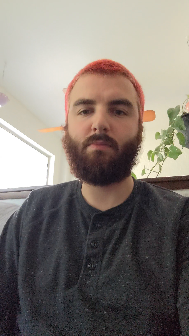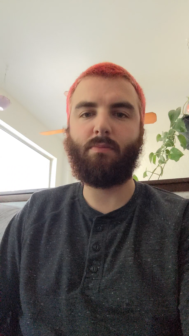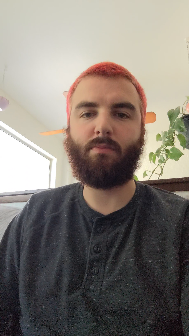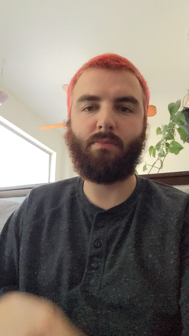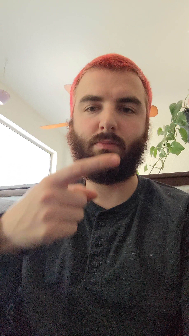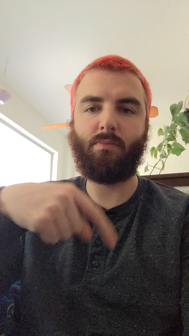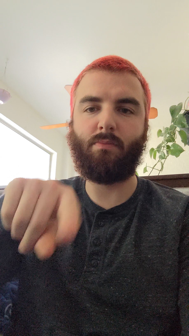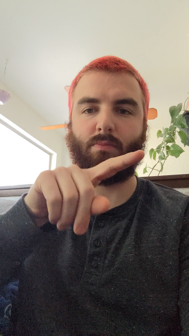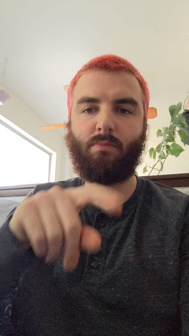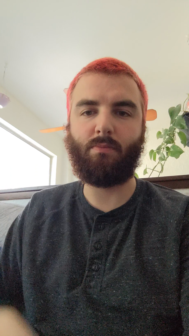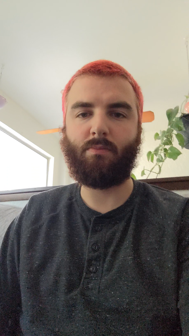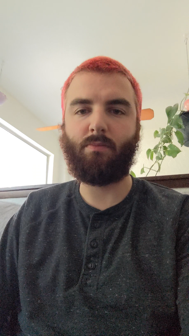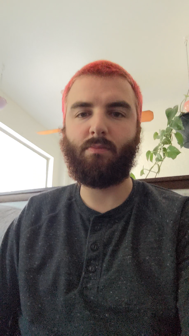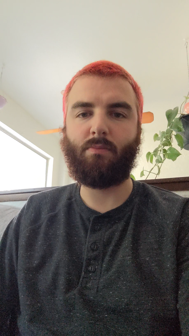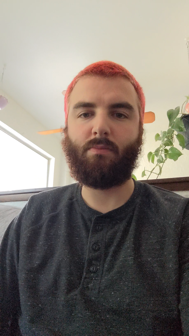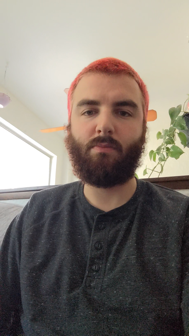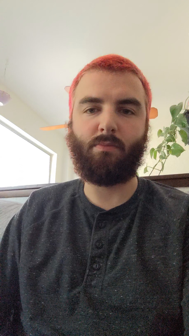around